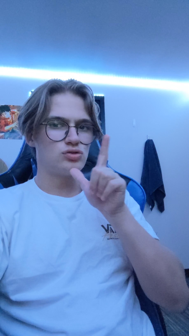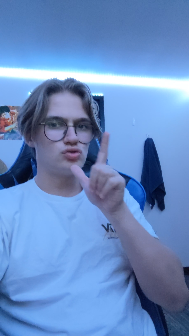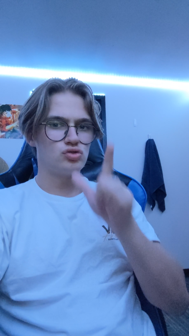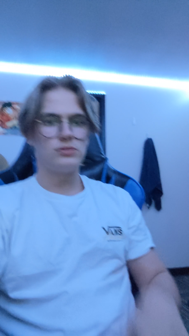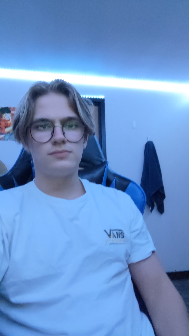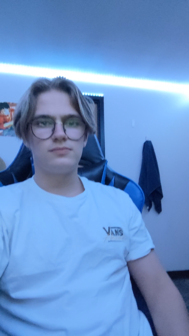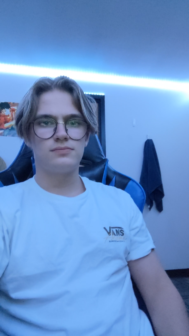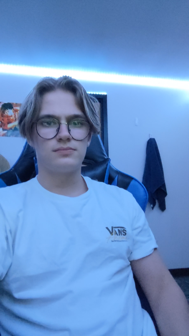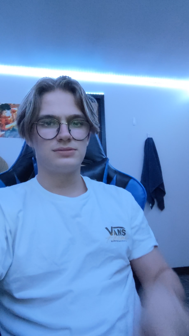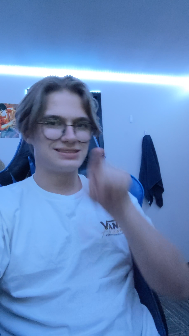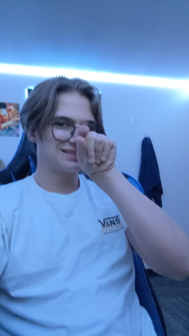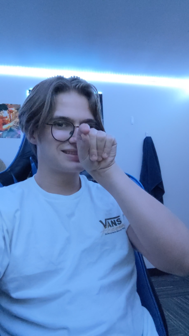chicken